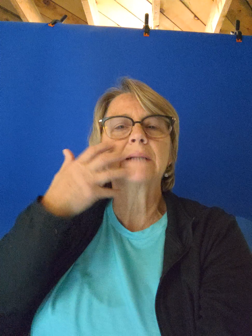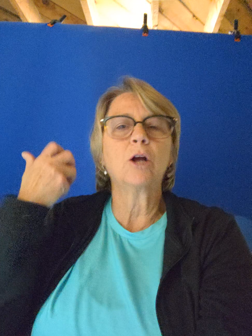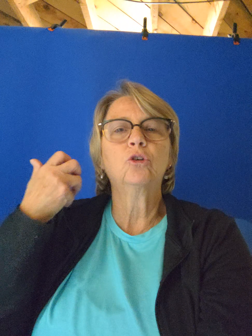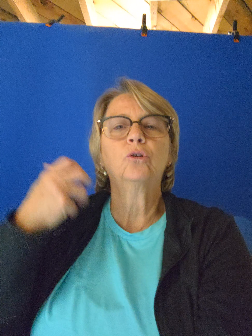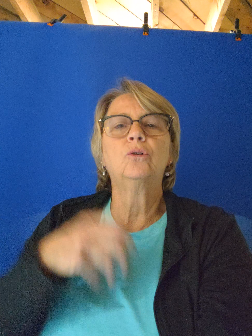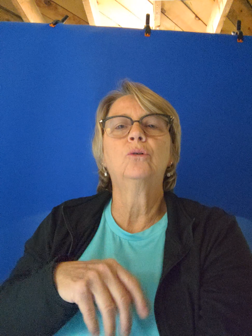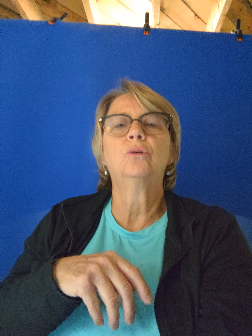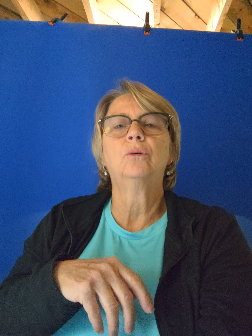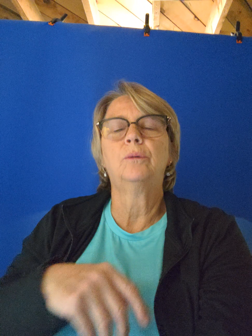tiger